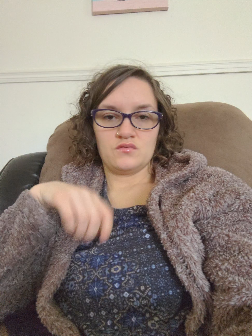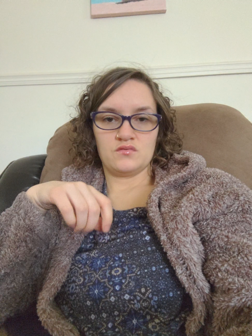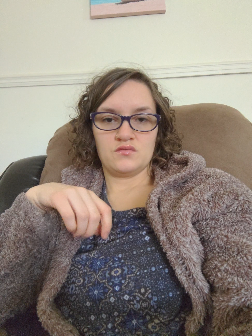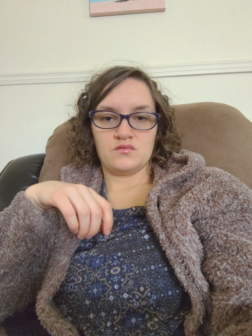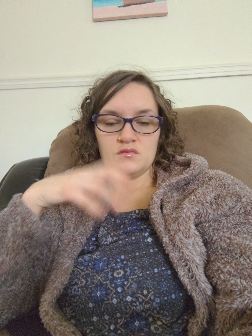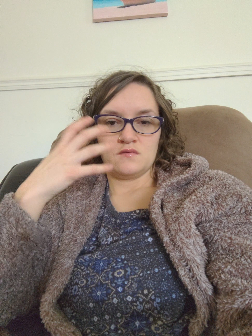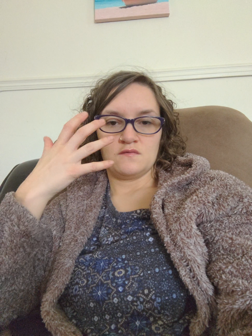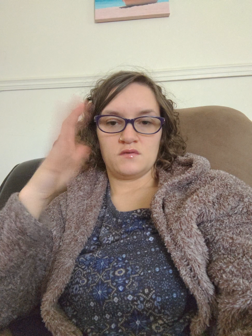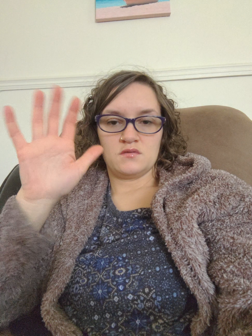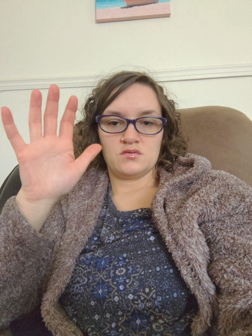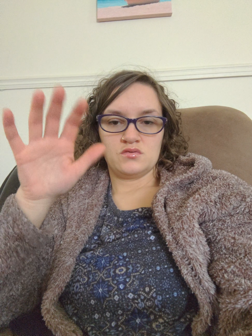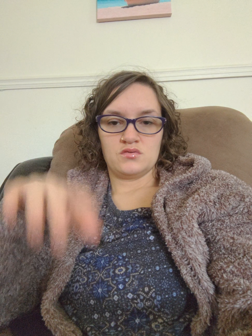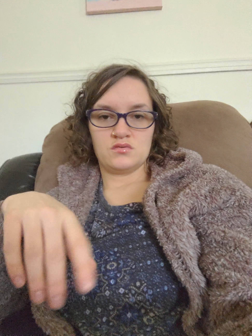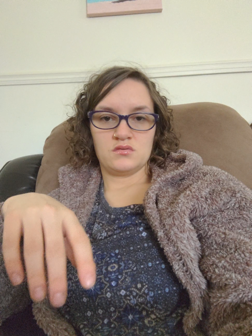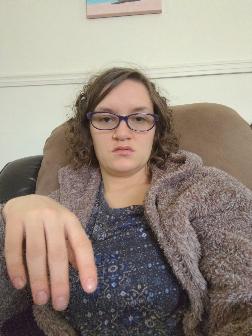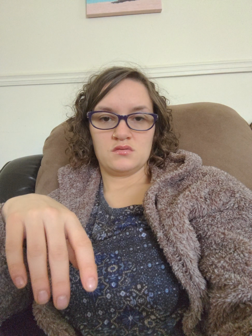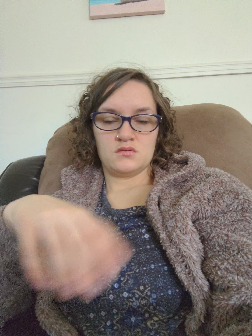finish